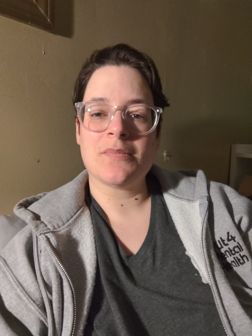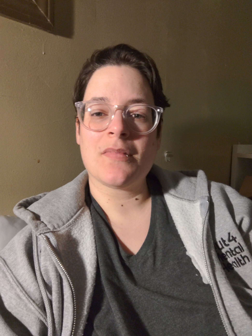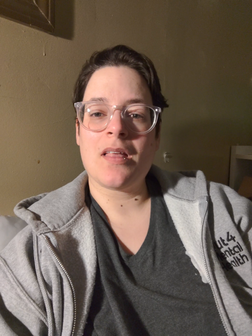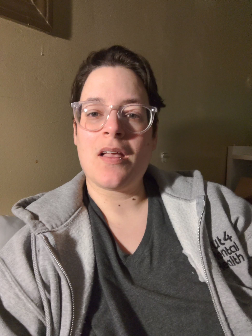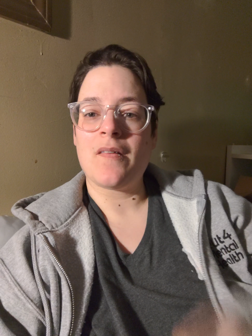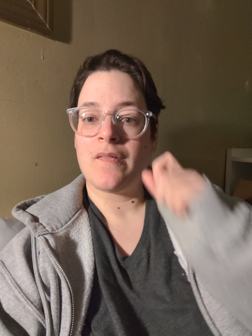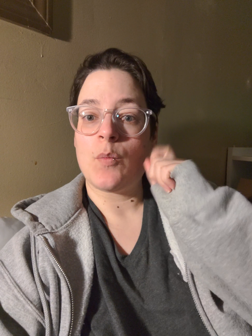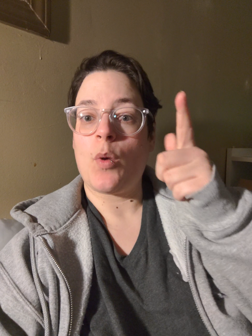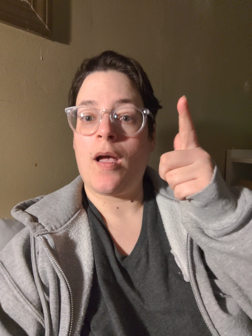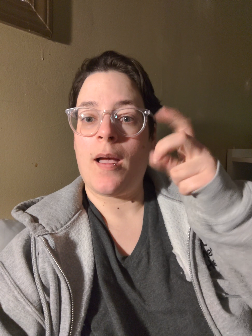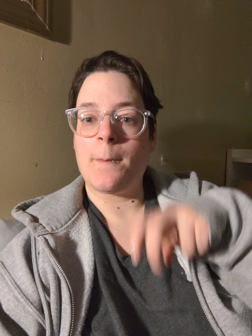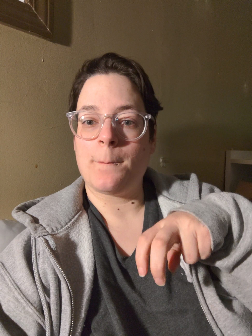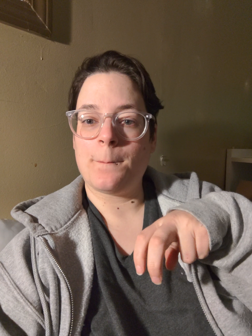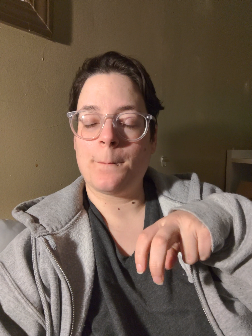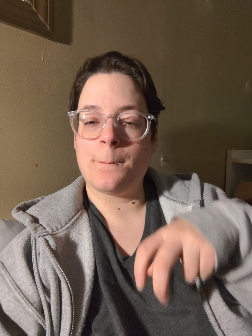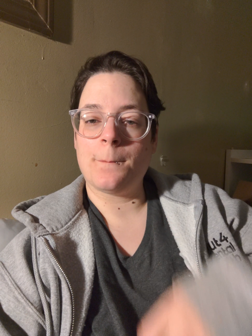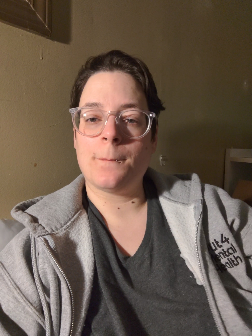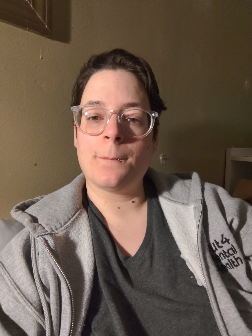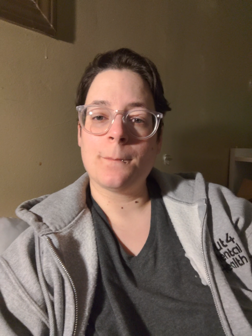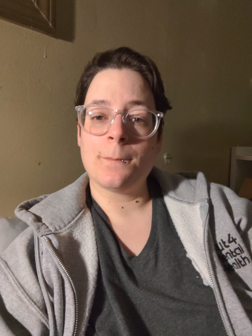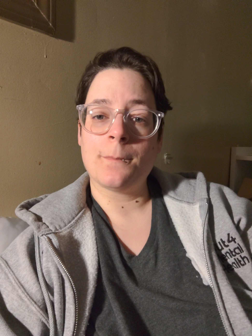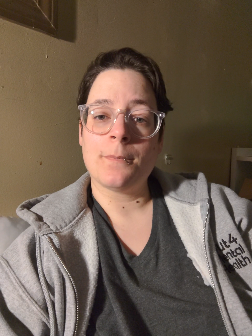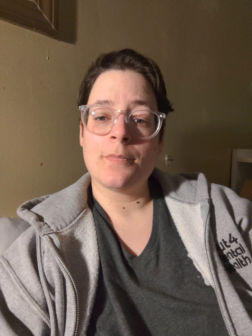awake